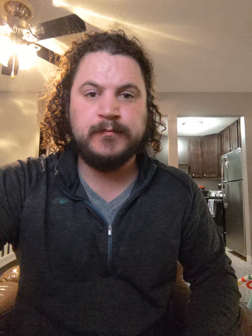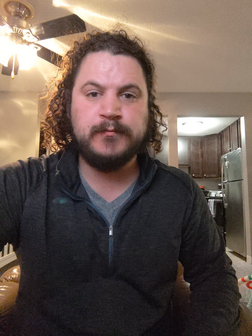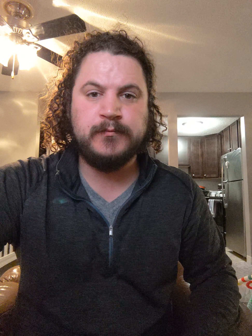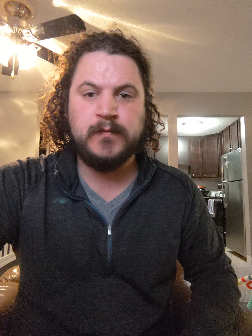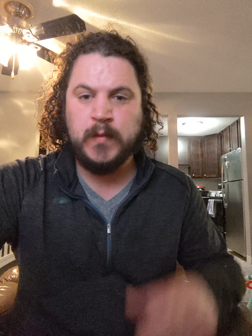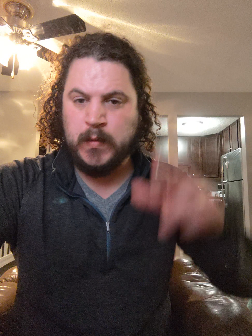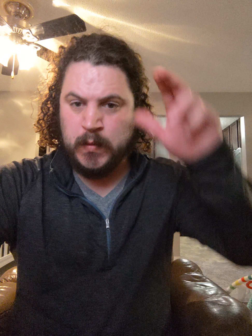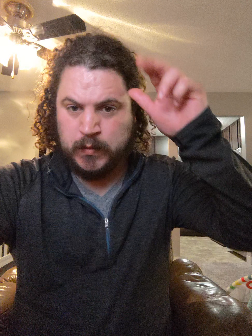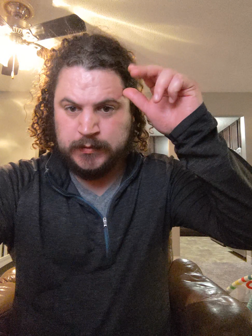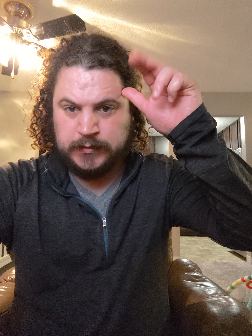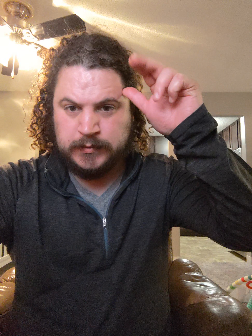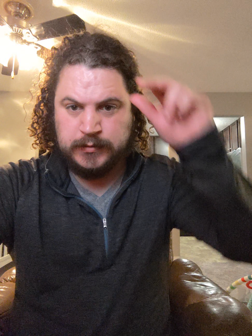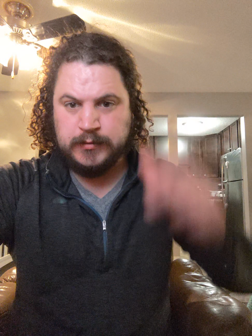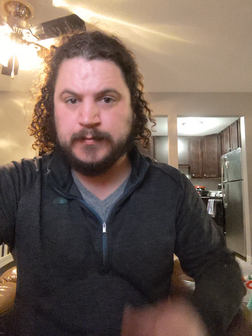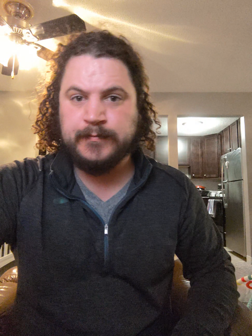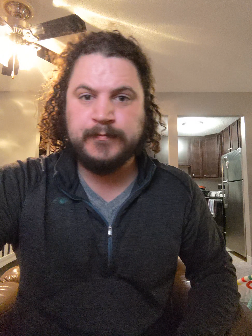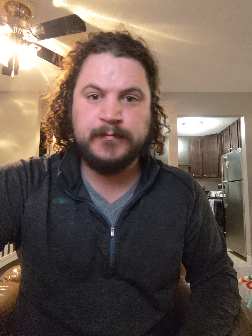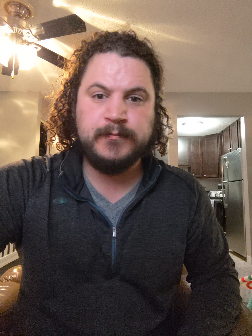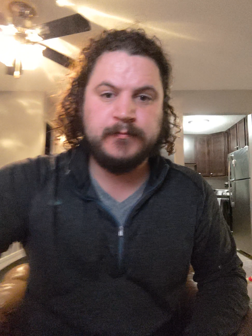horse